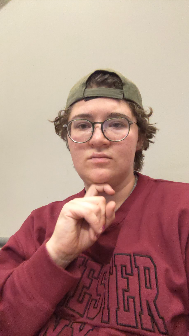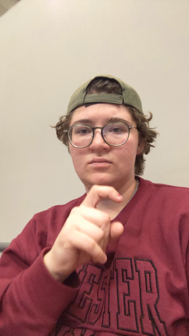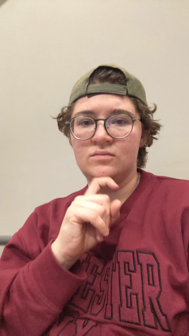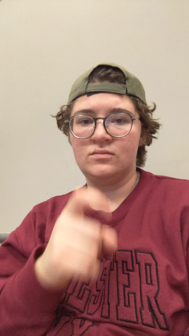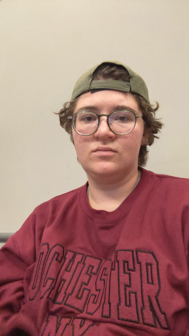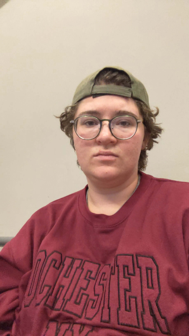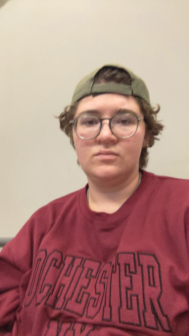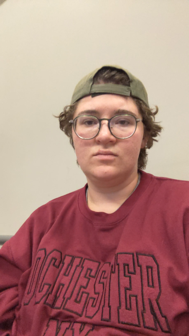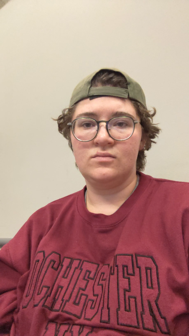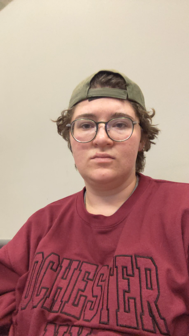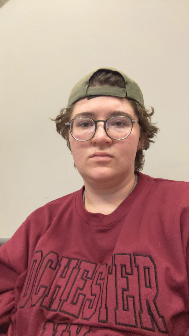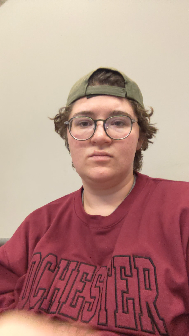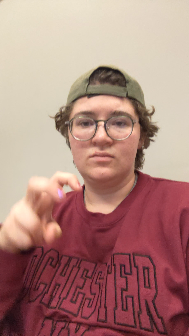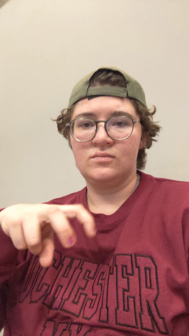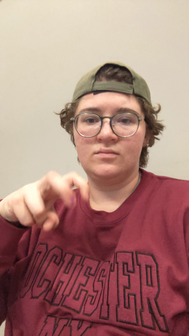potato